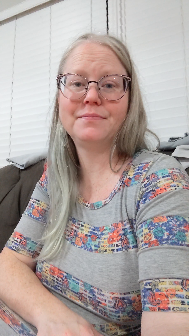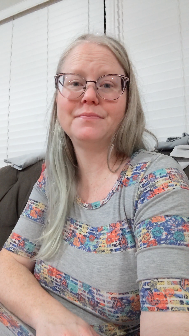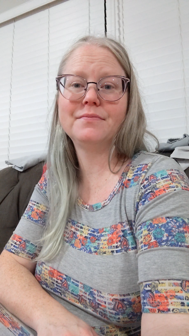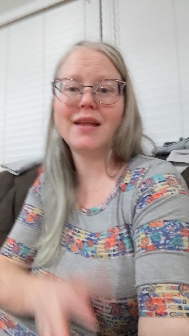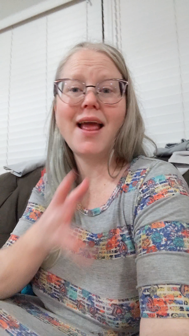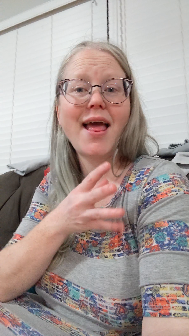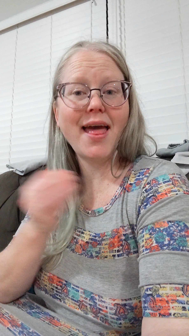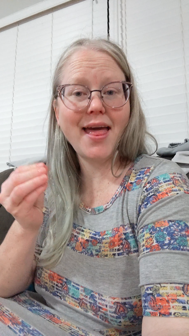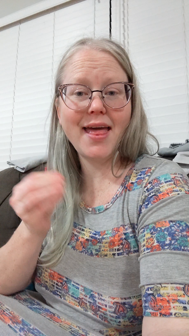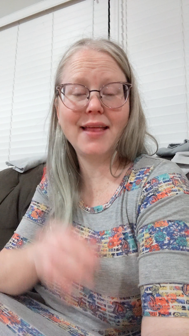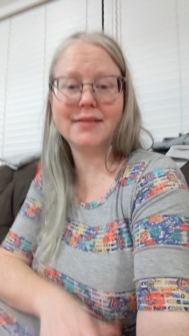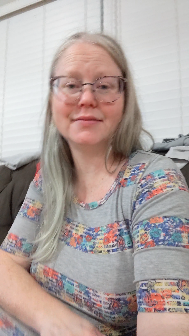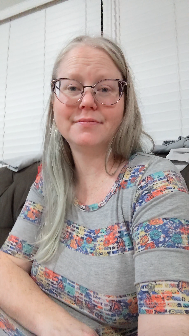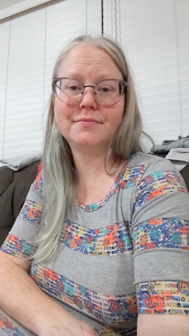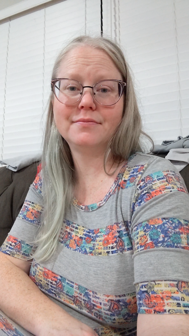and